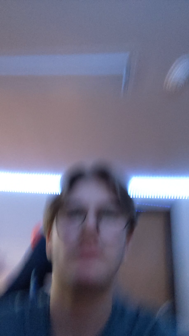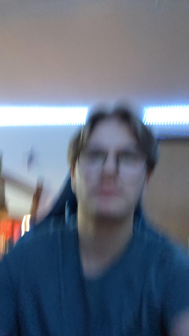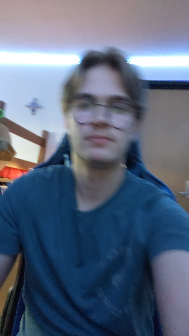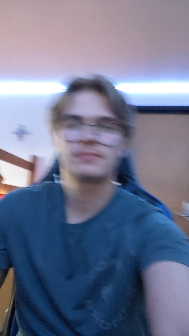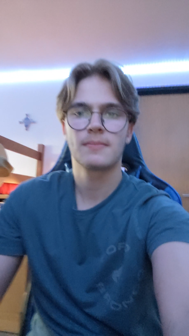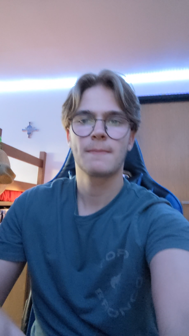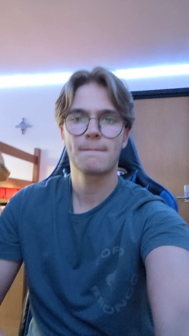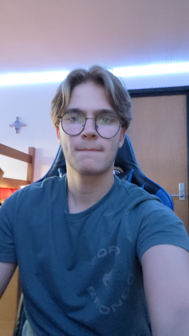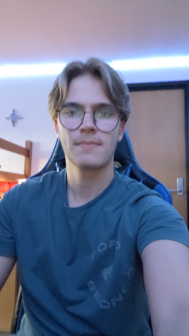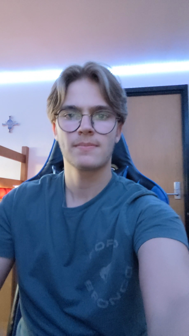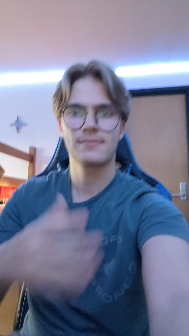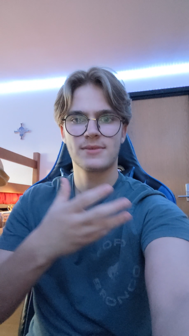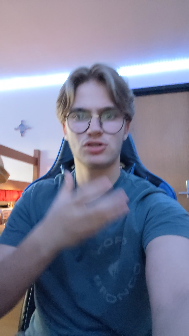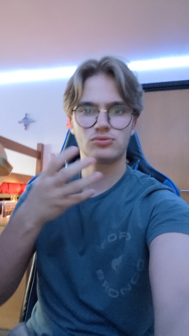much